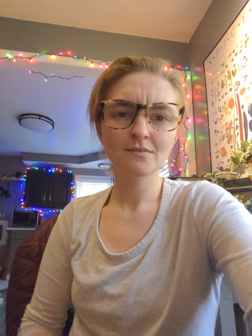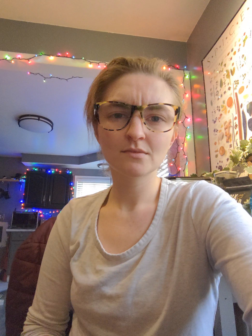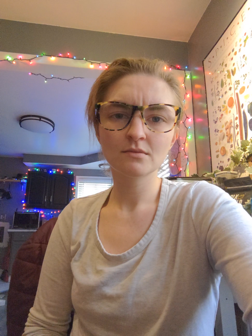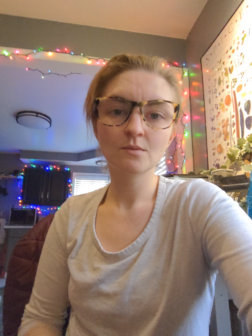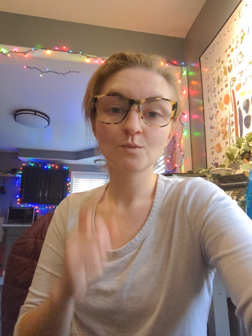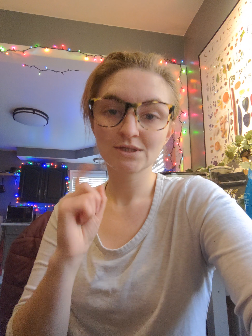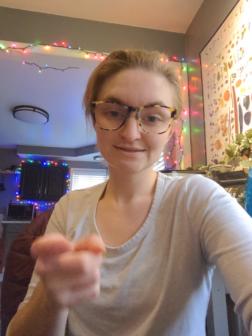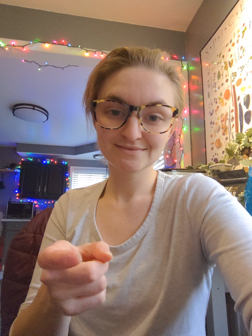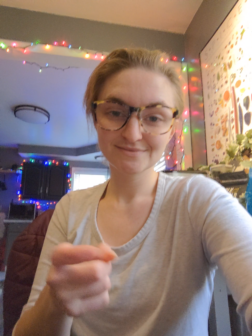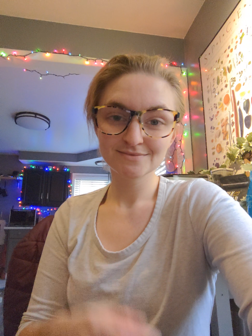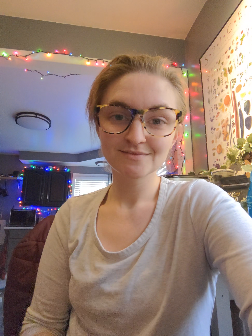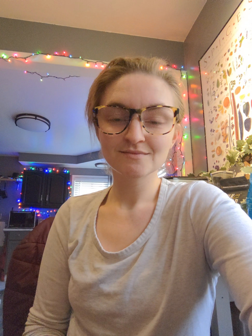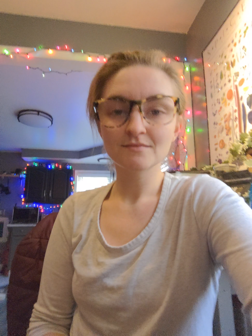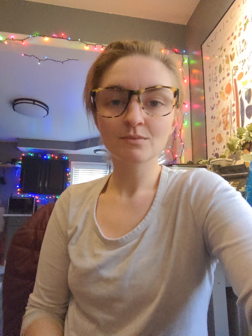gift